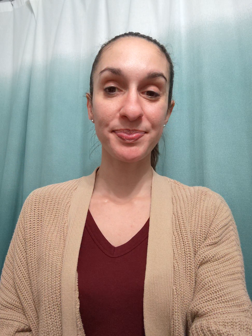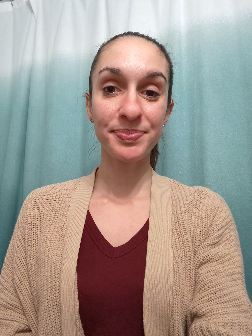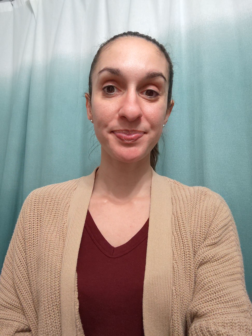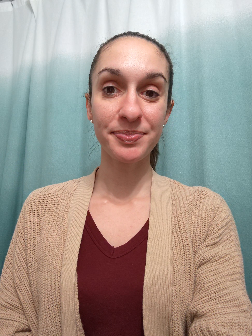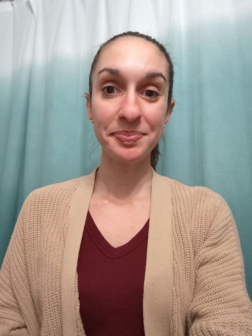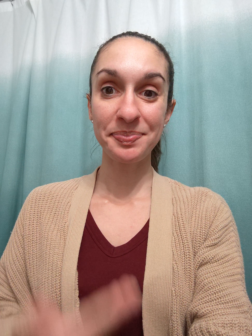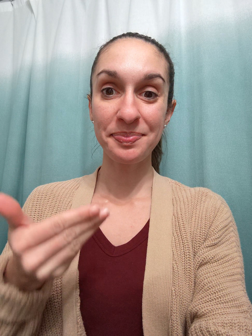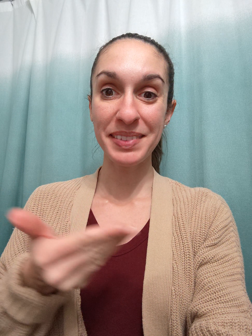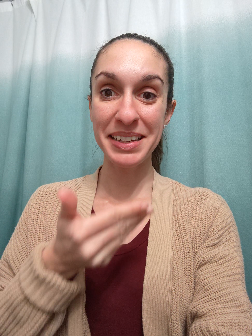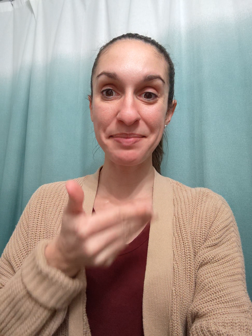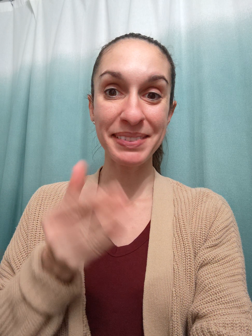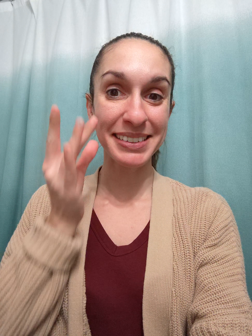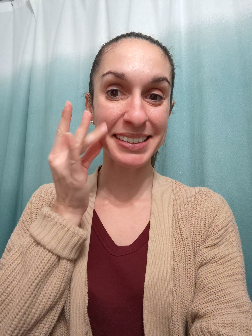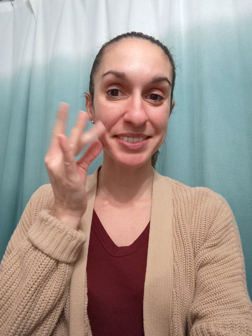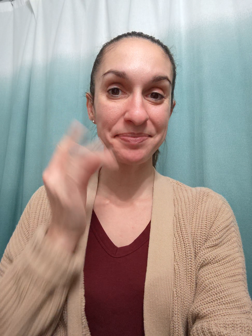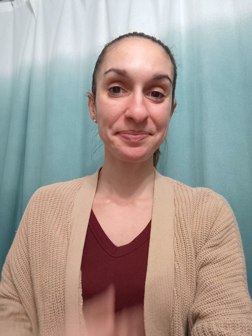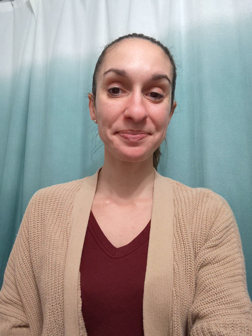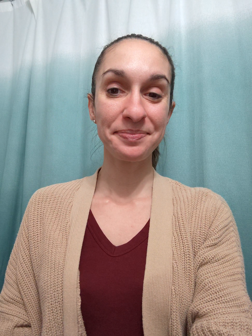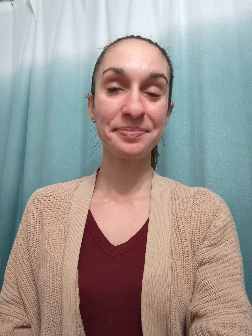kitty